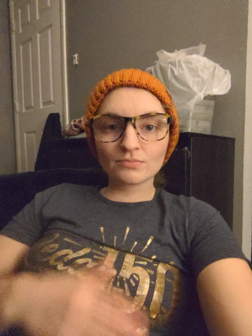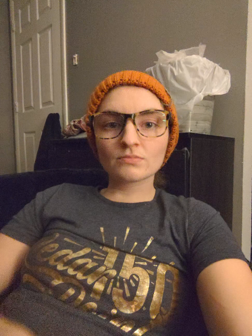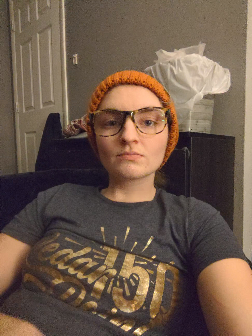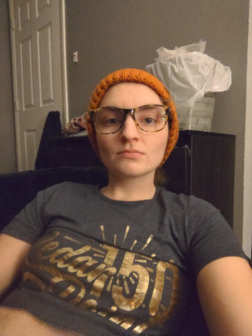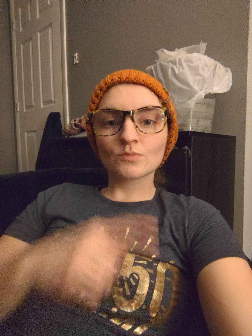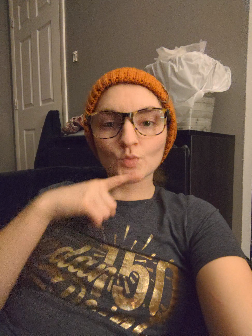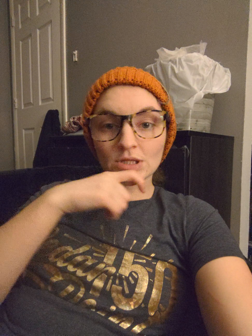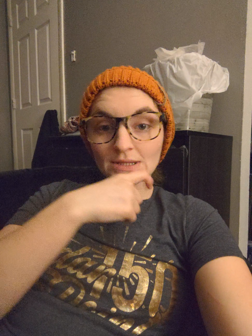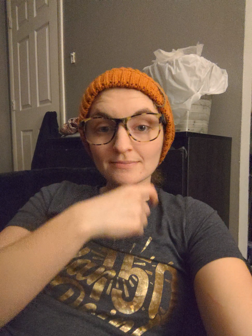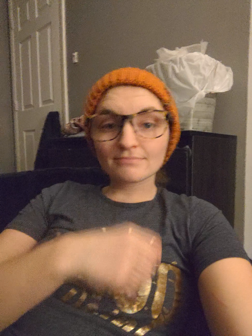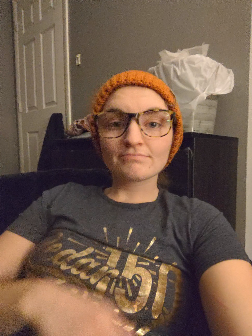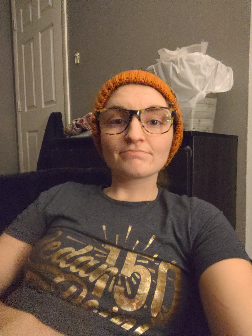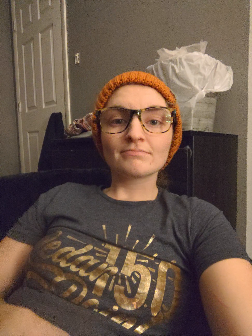cereal